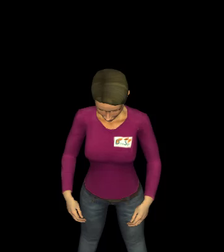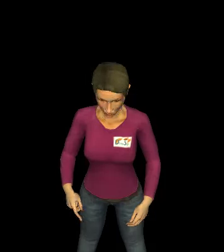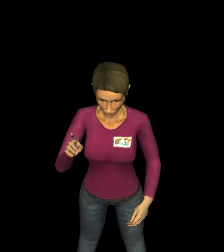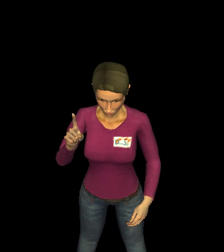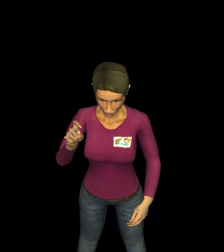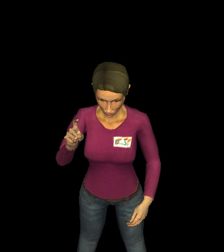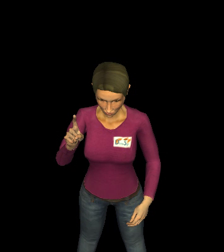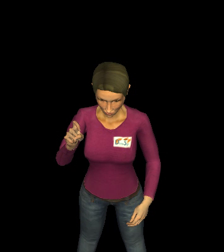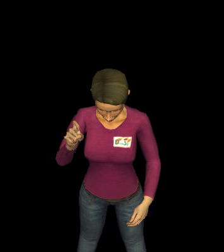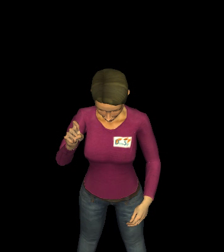ماء